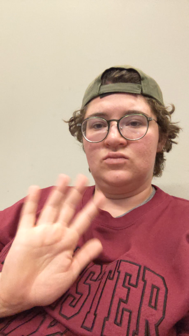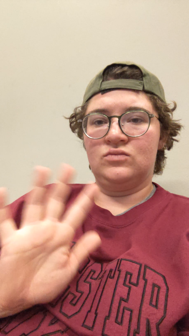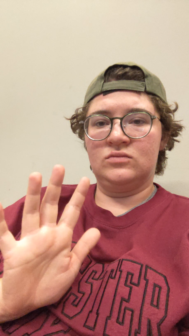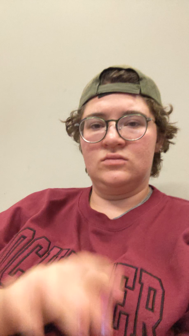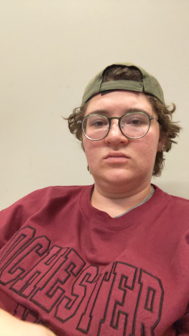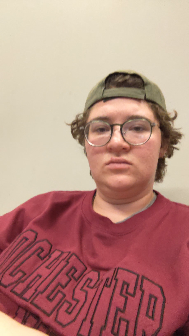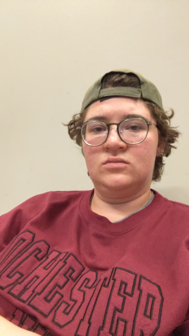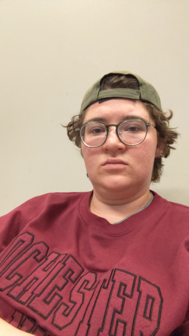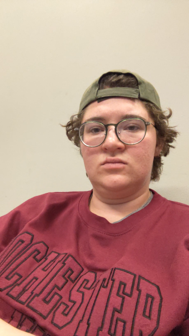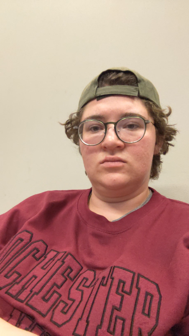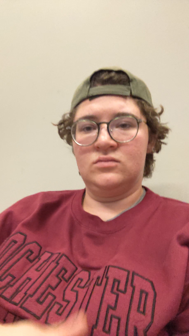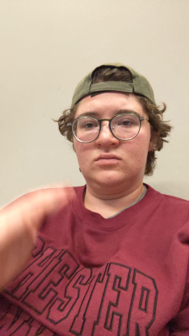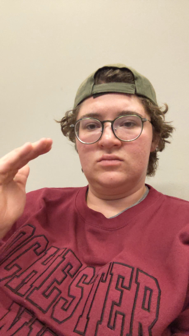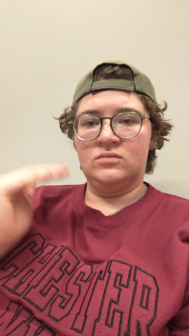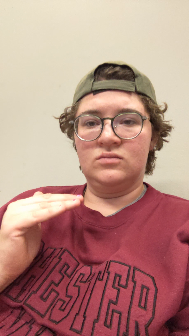short